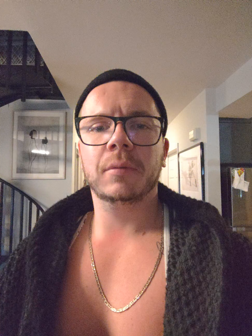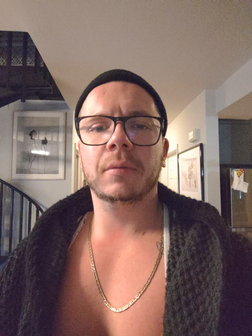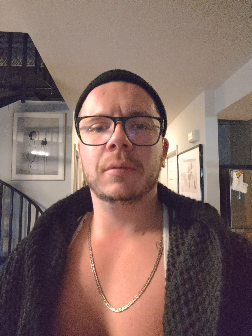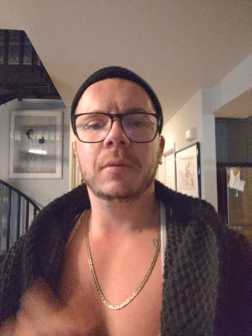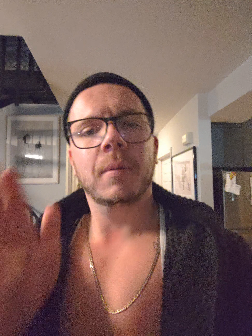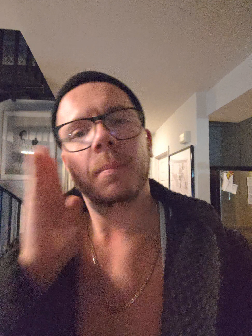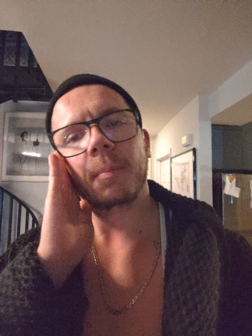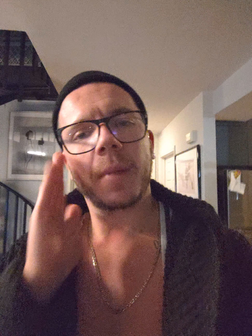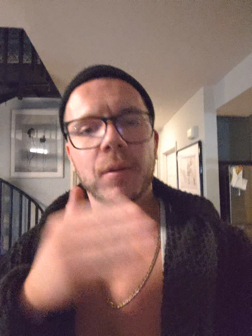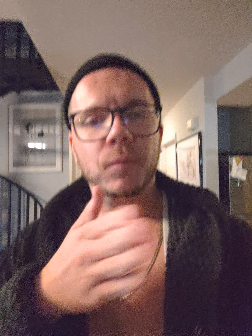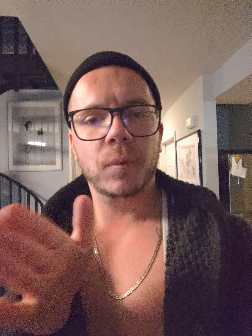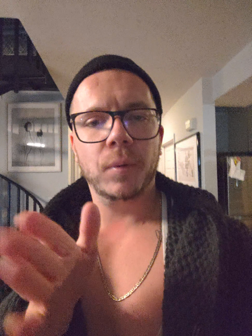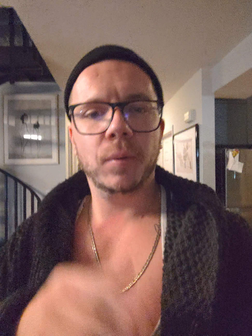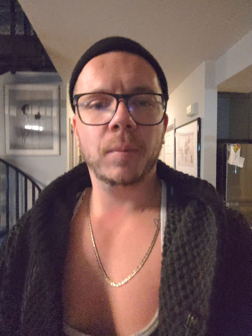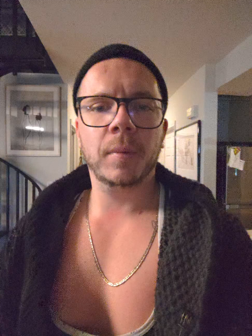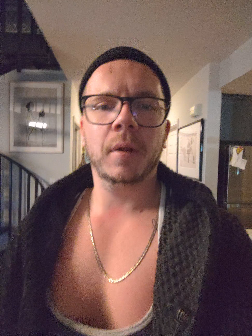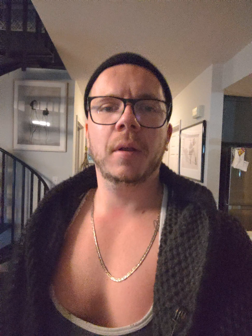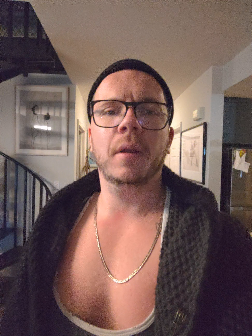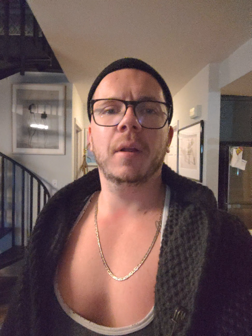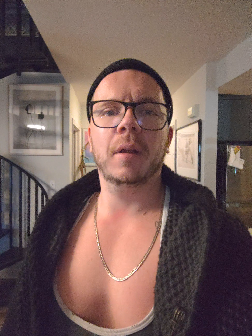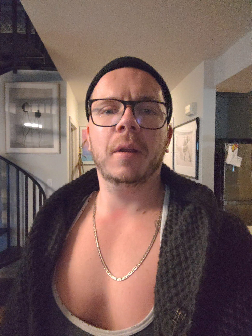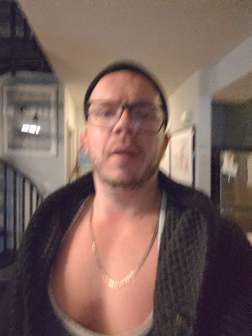bedroom